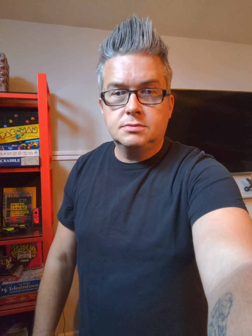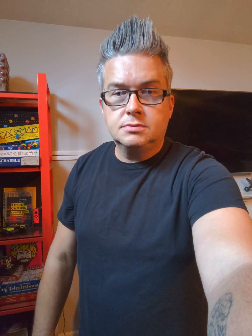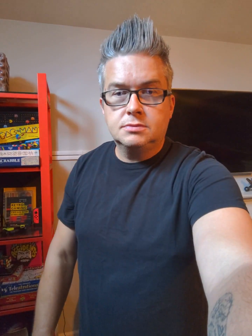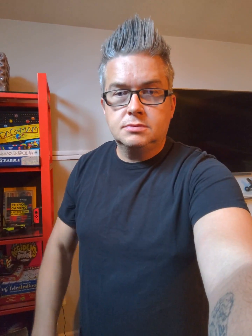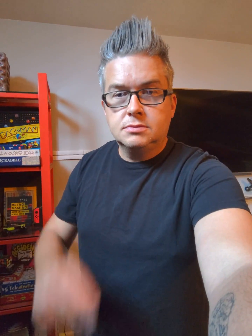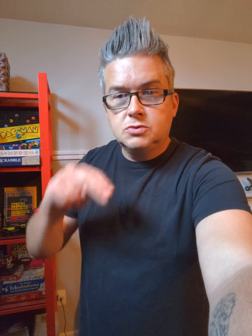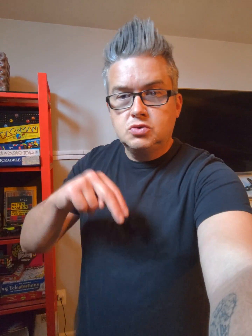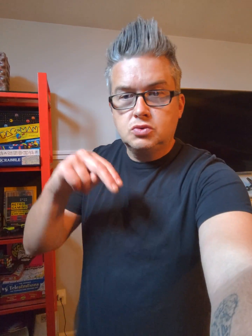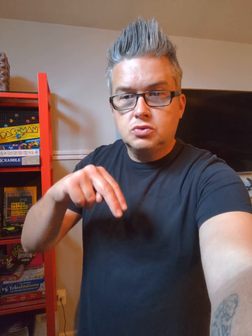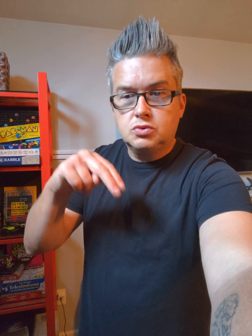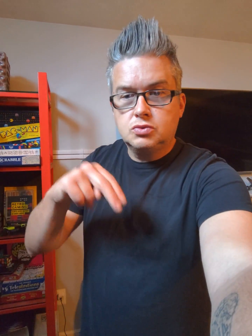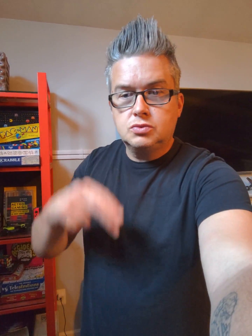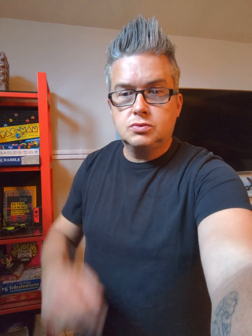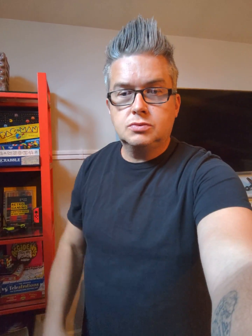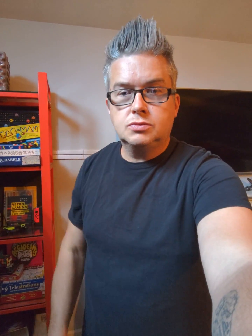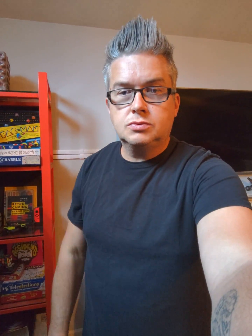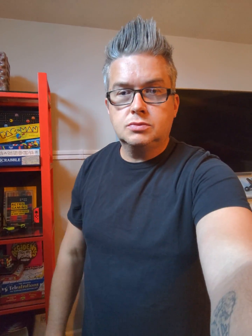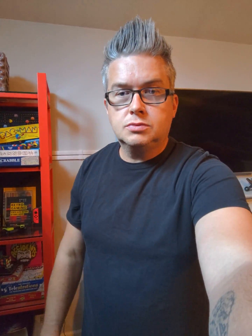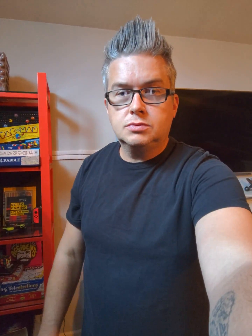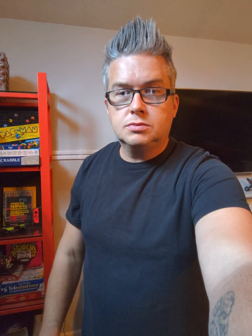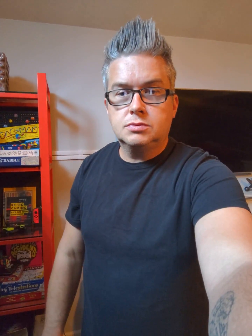nurse